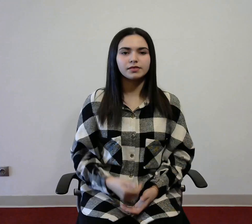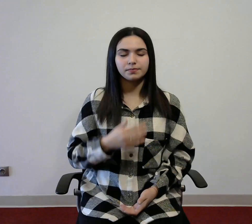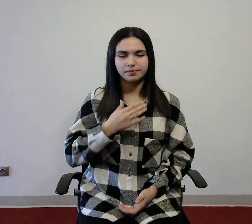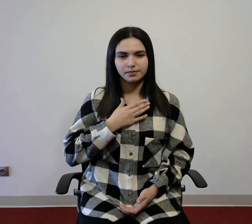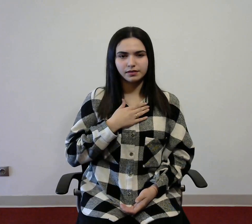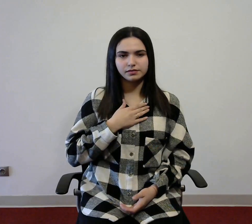mən